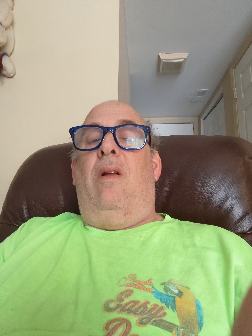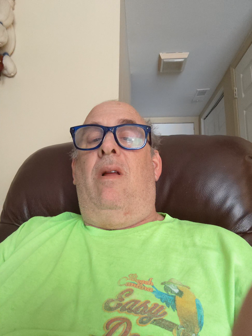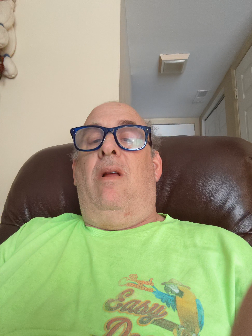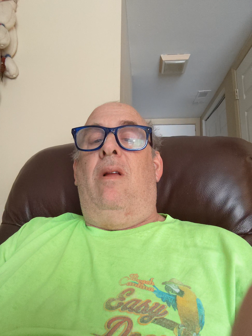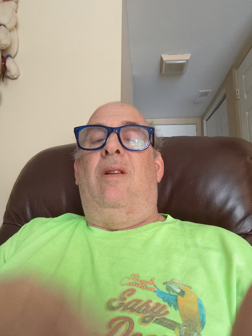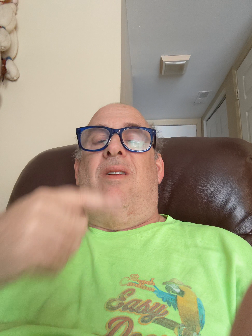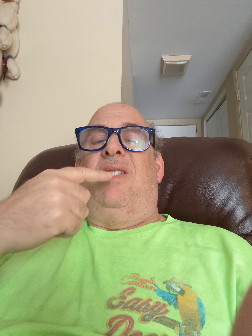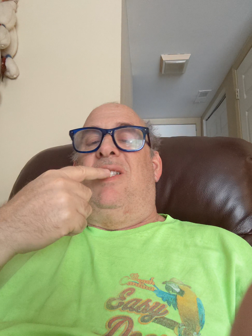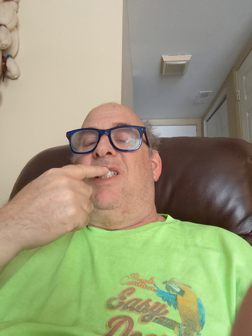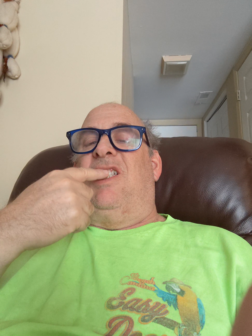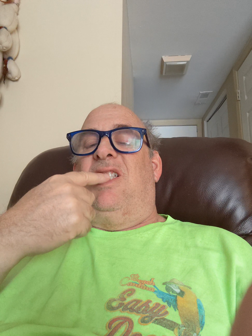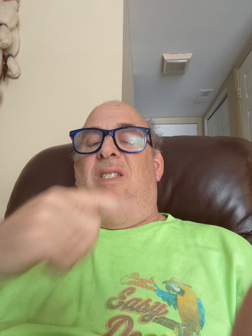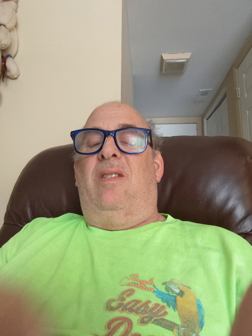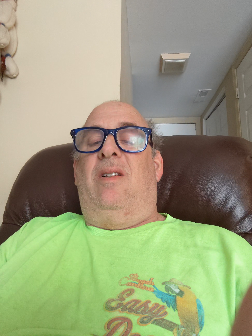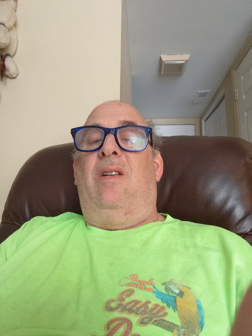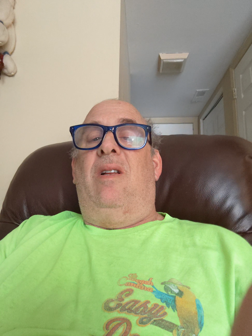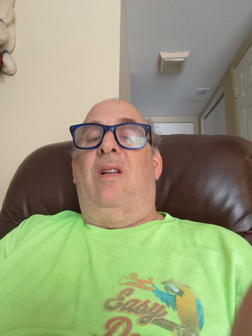tooth